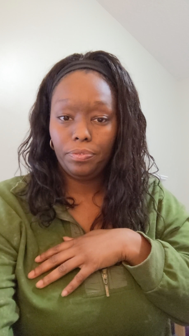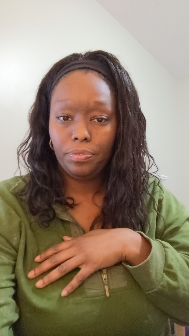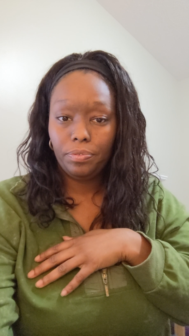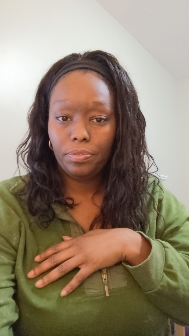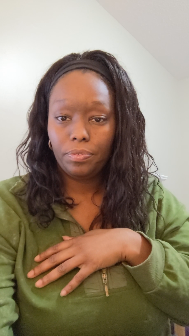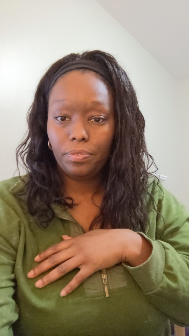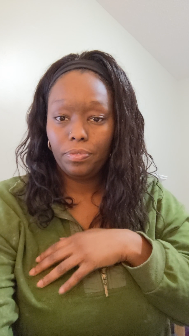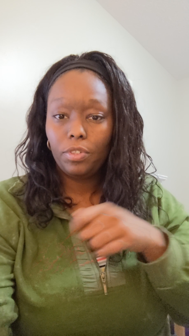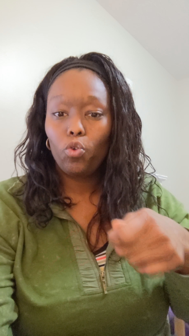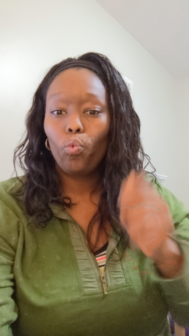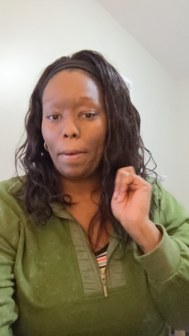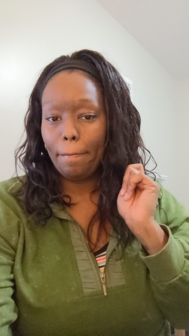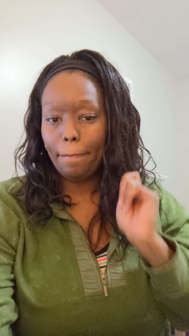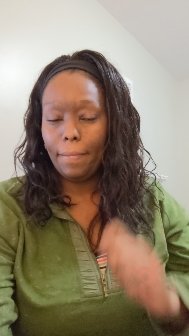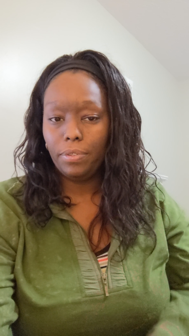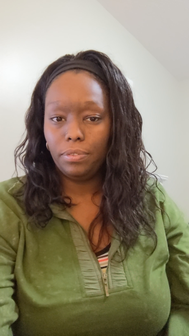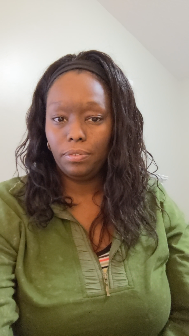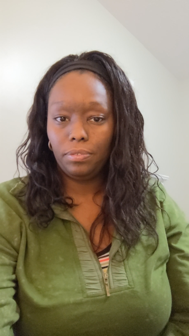rip